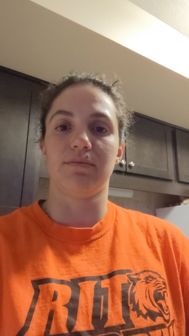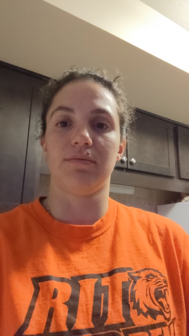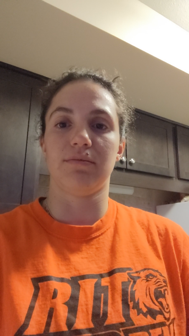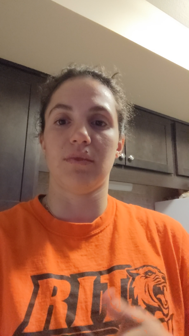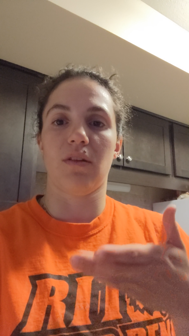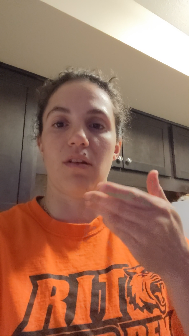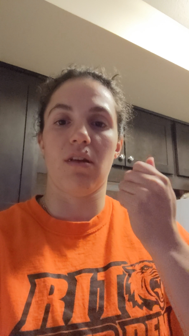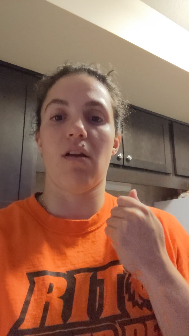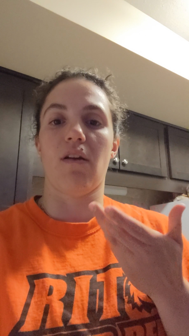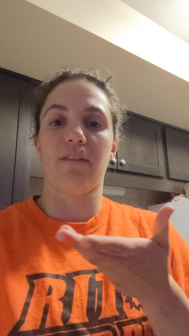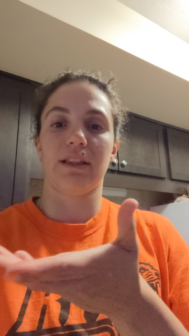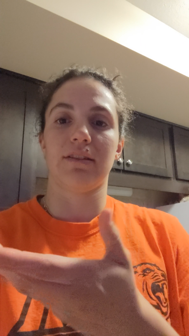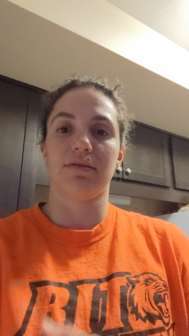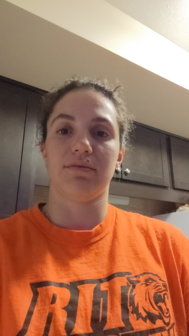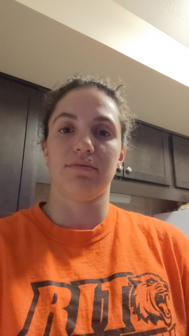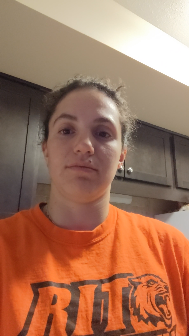oven